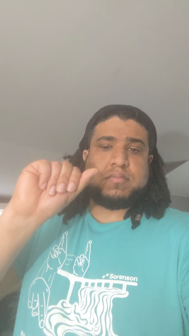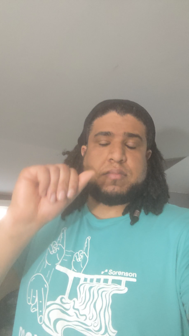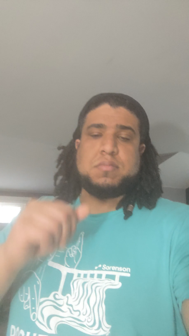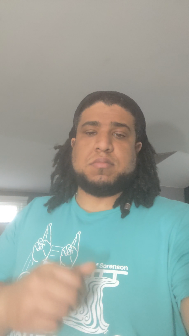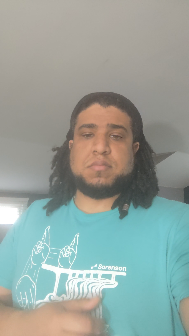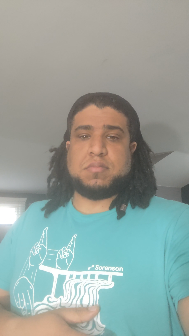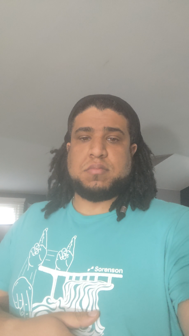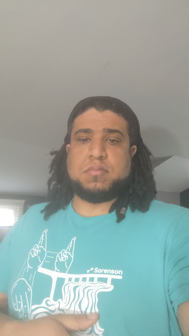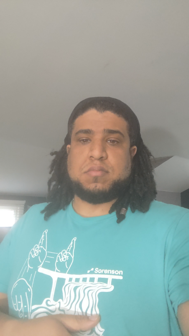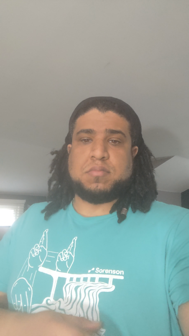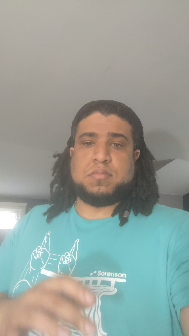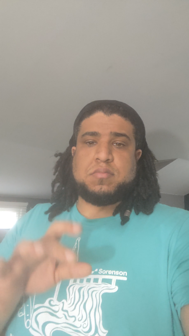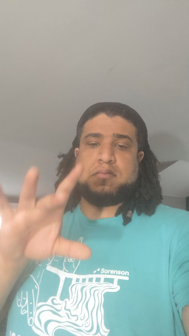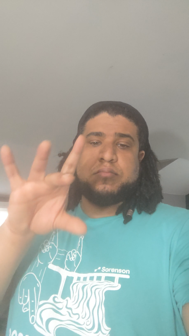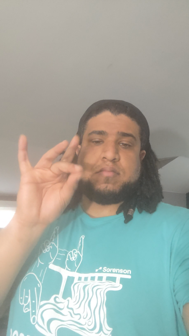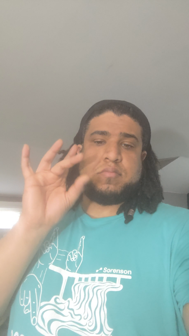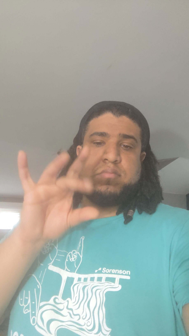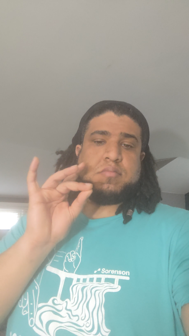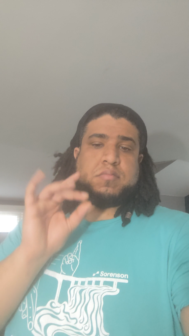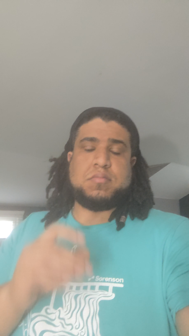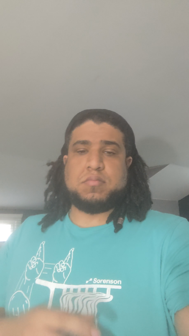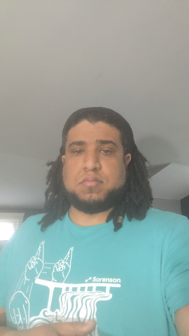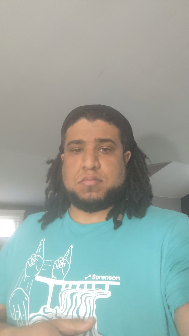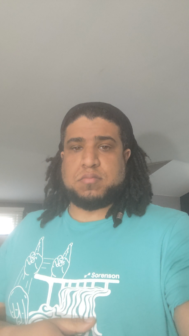choose